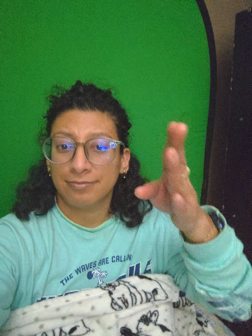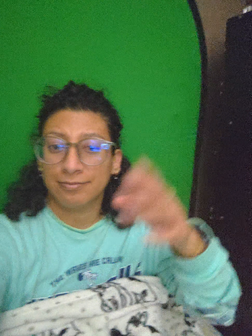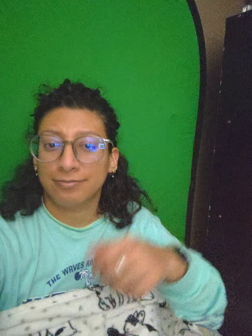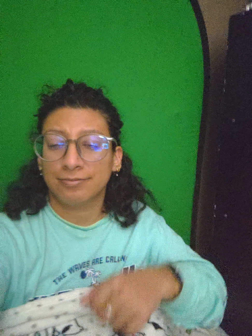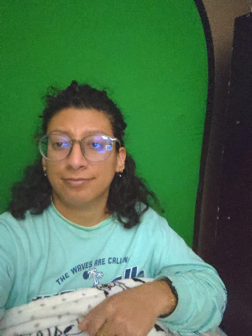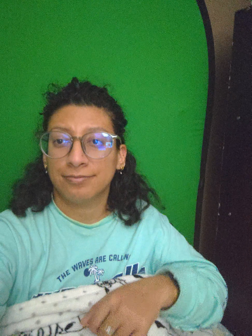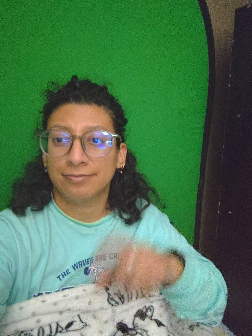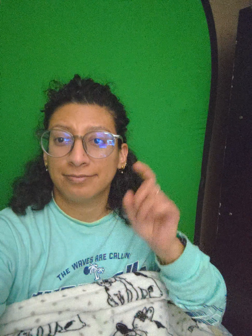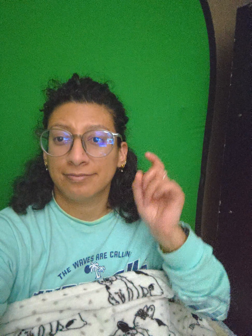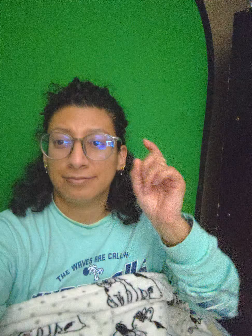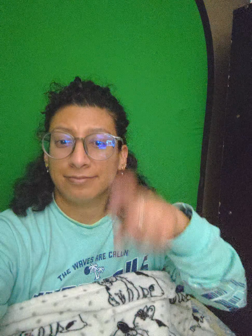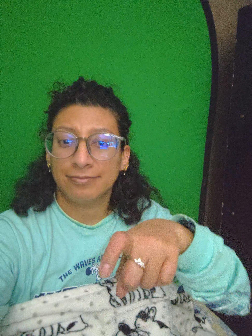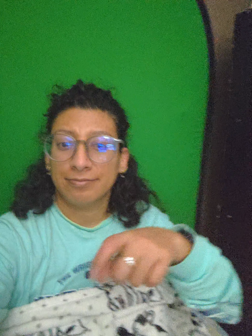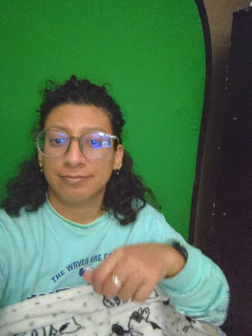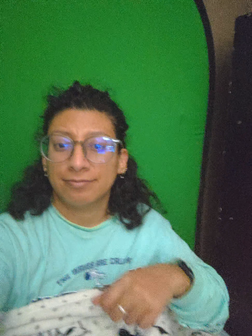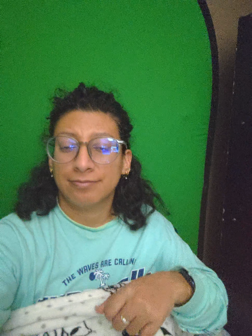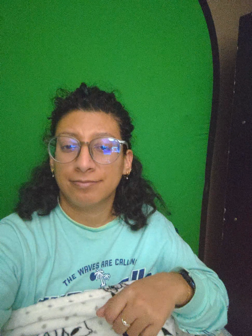have to